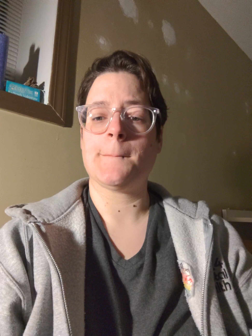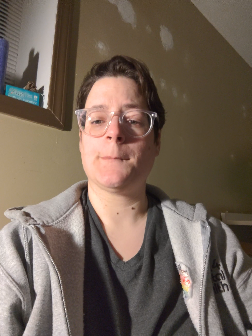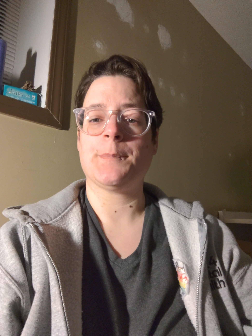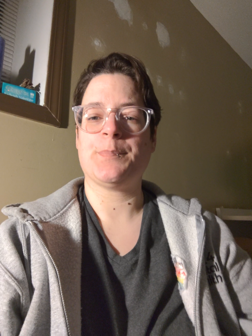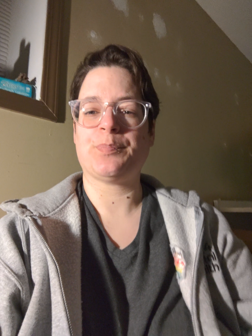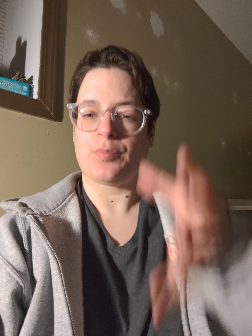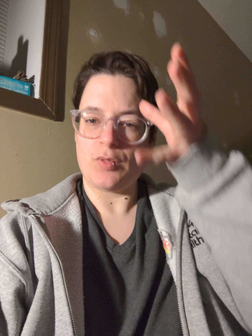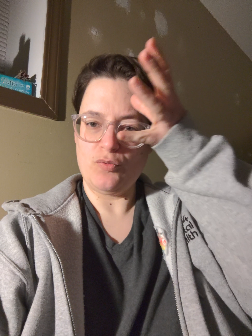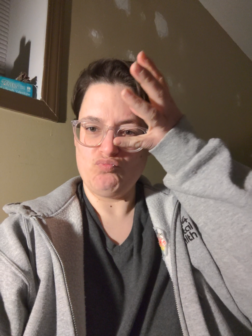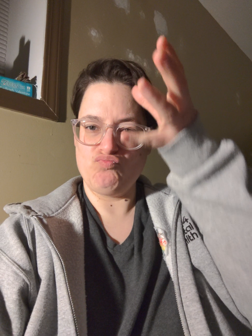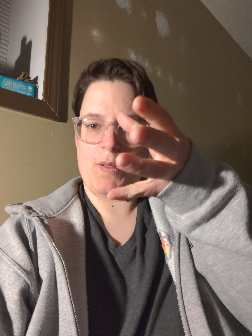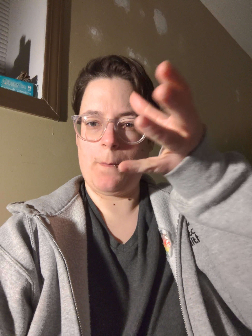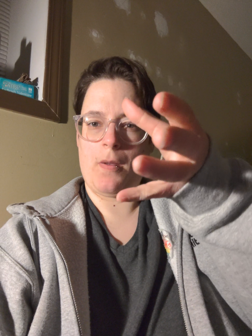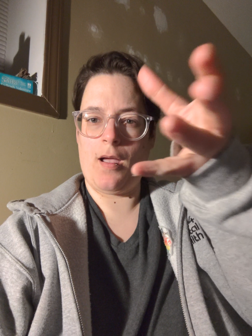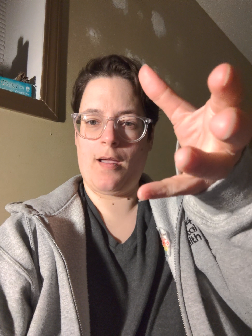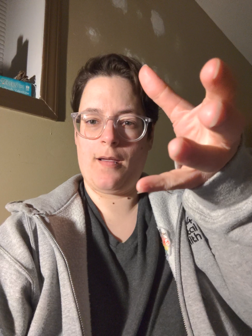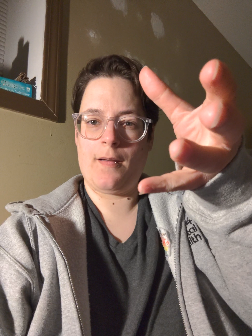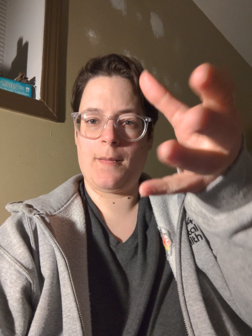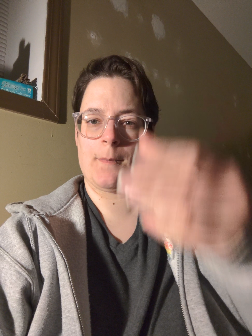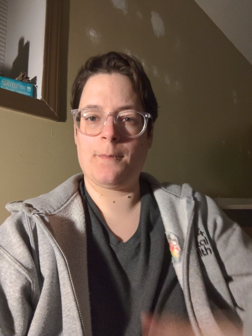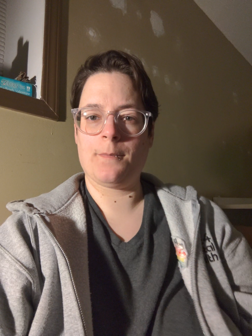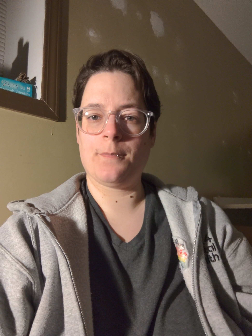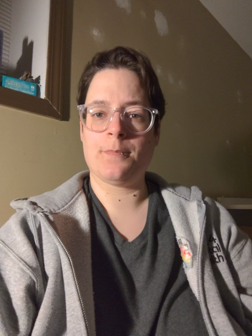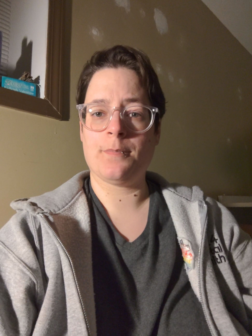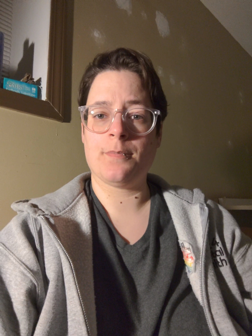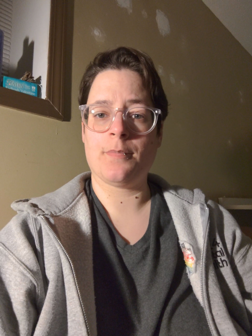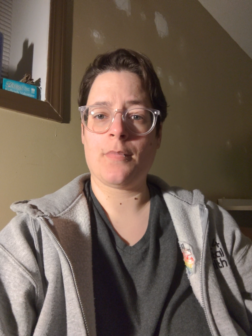grandpa